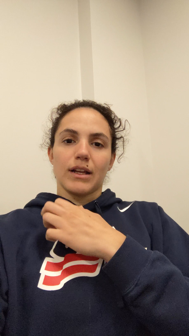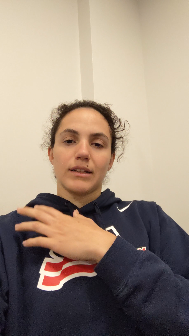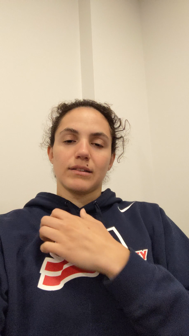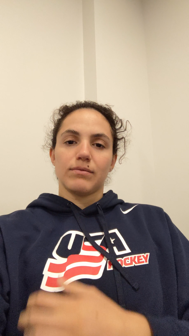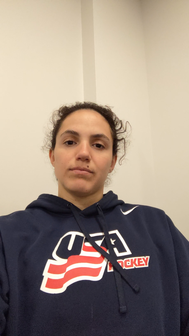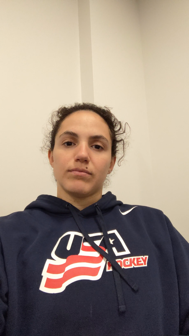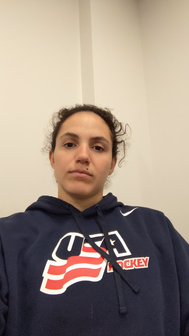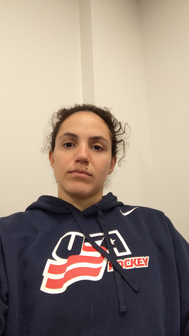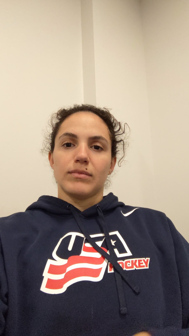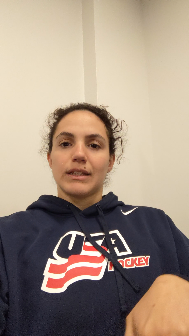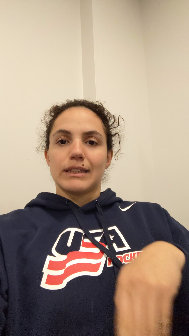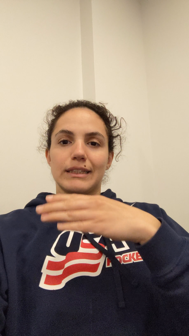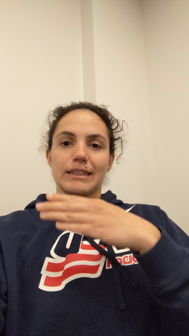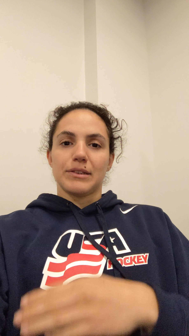kick